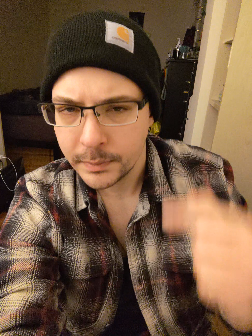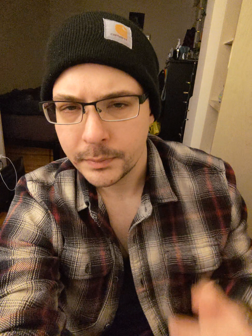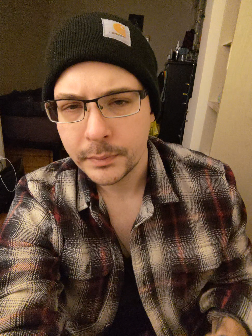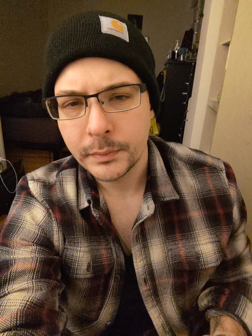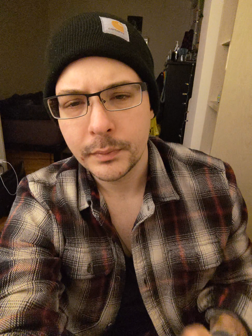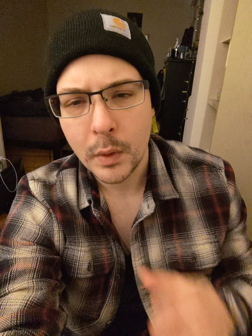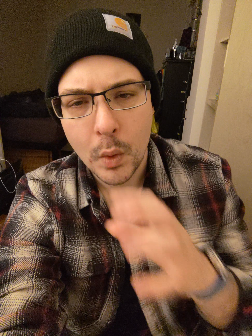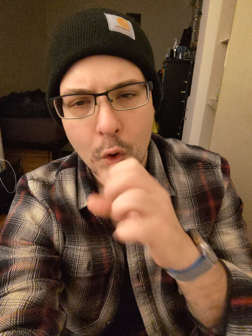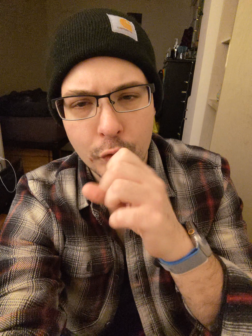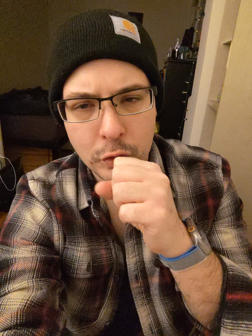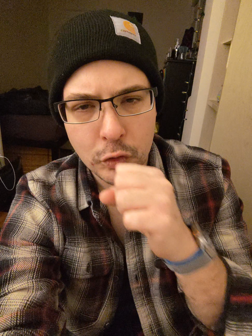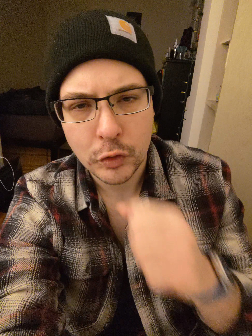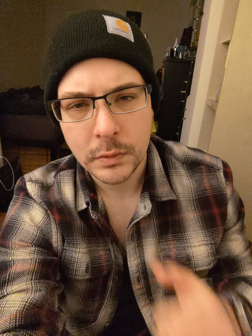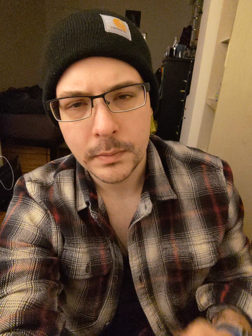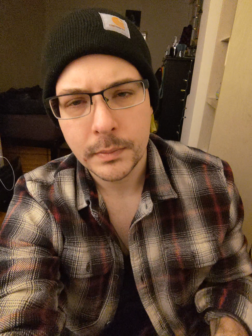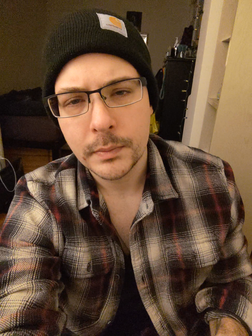orange